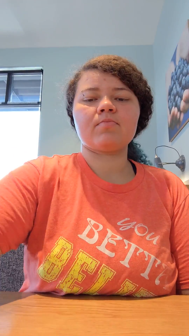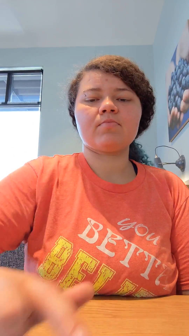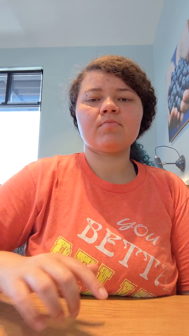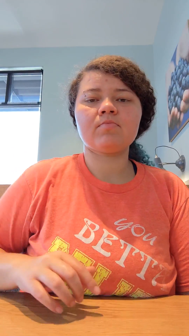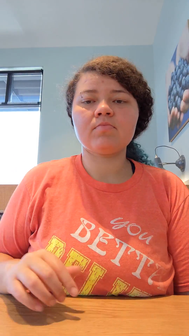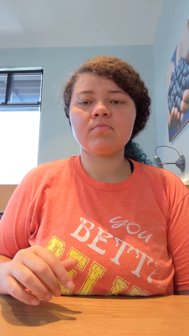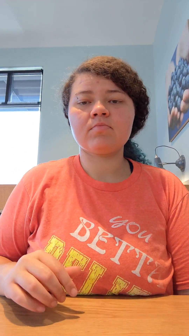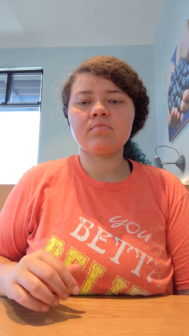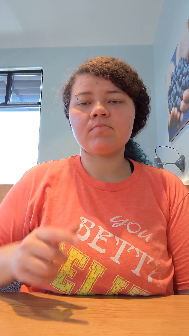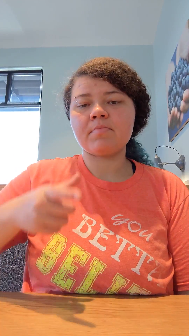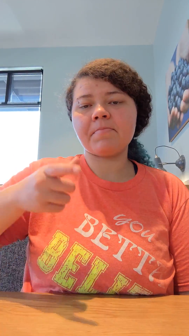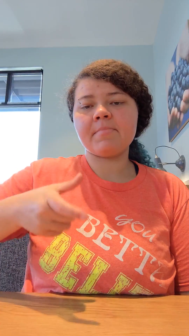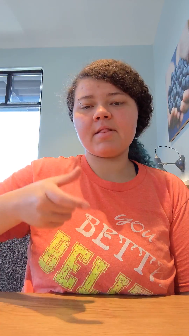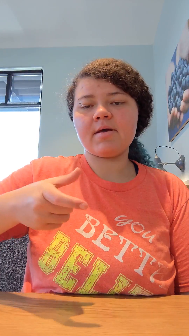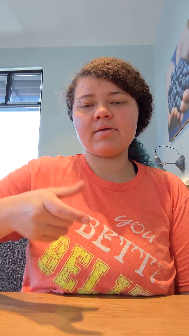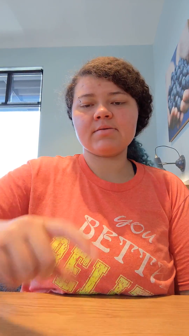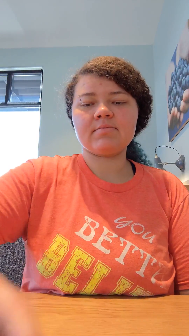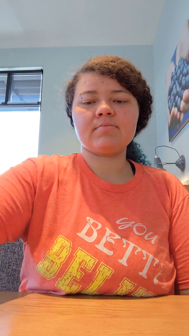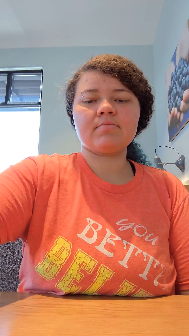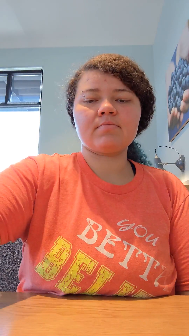plate